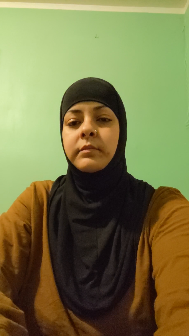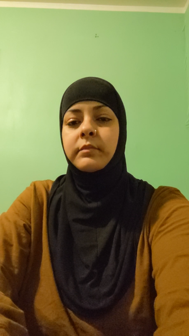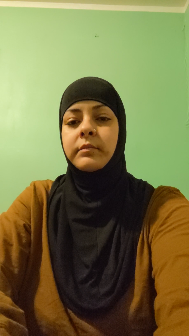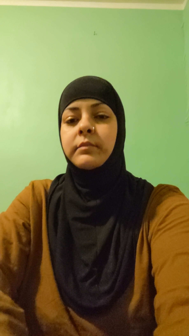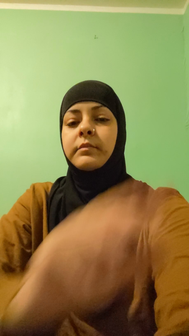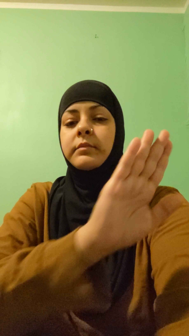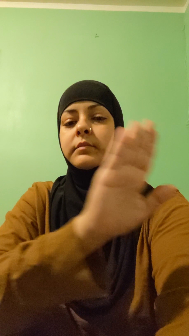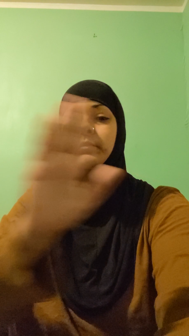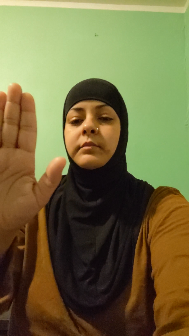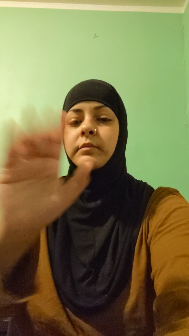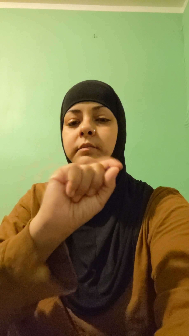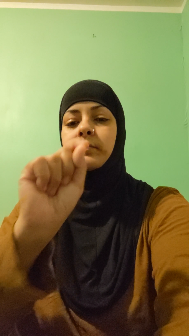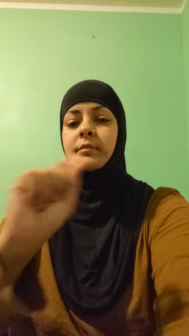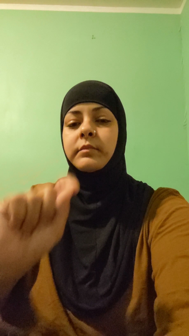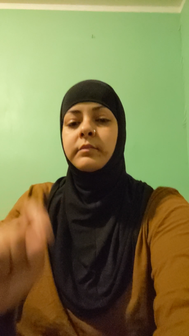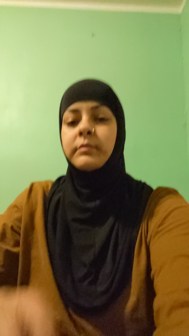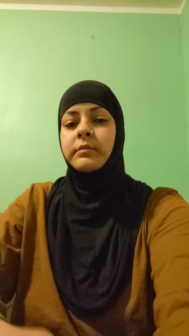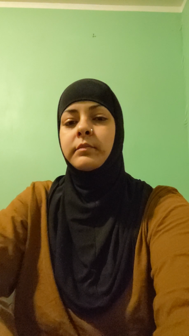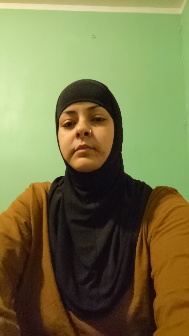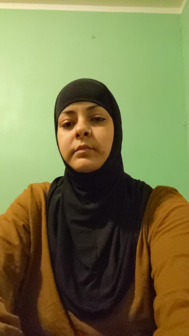chalk